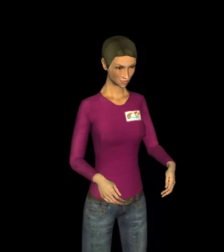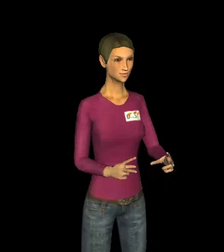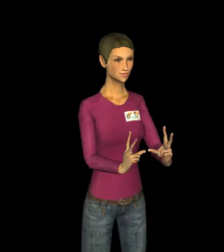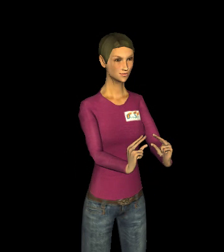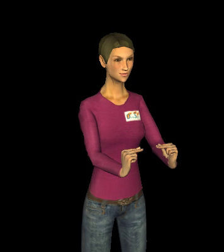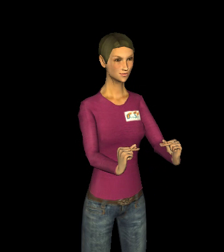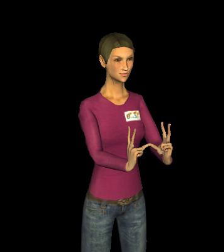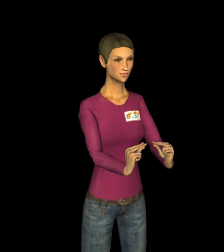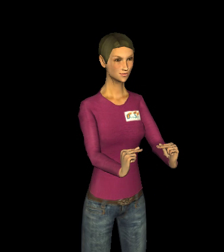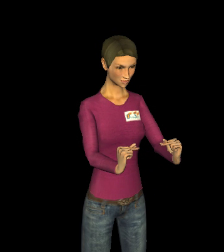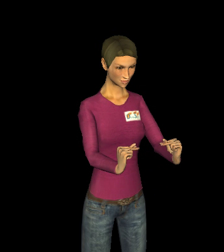يصف